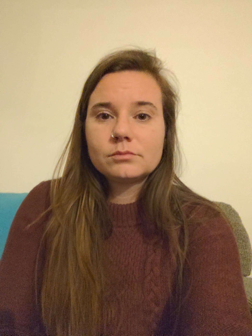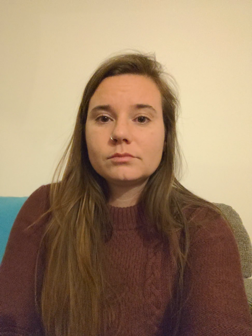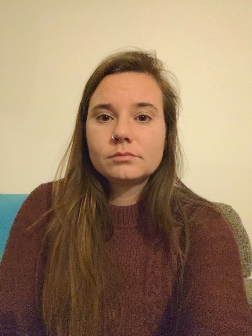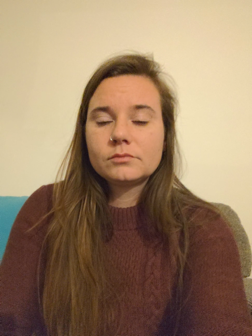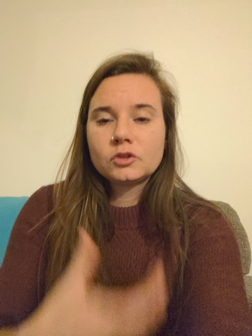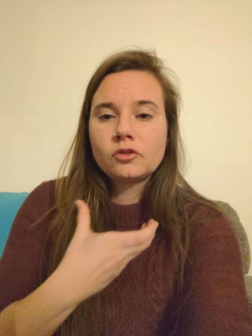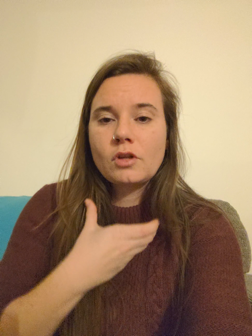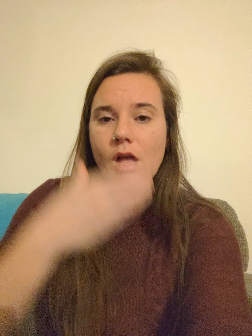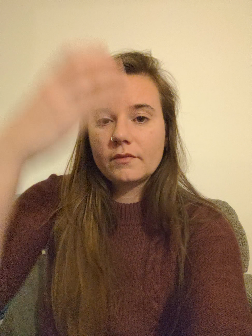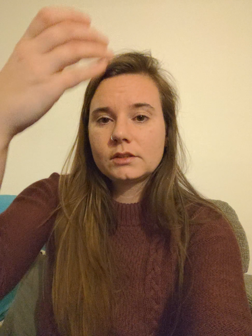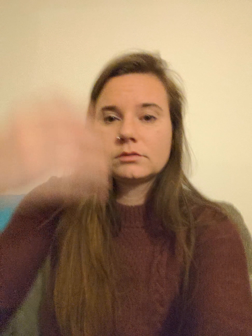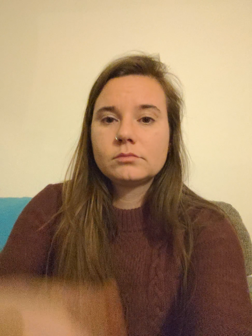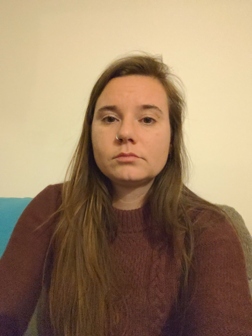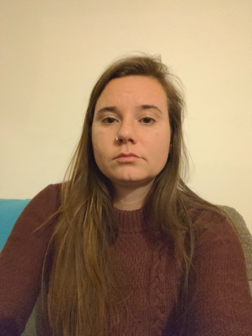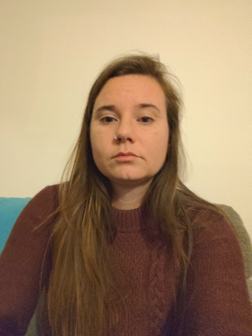giraffe